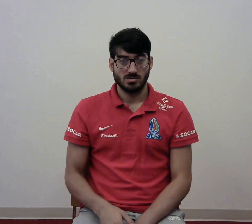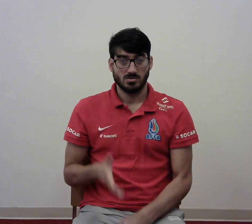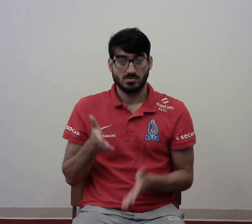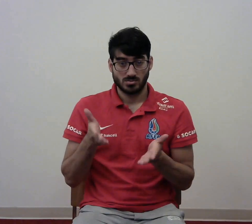bu